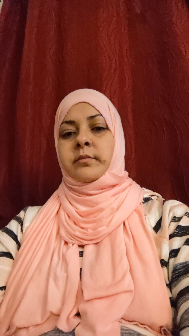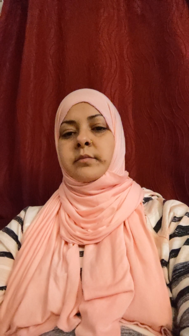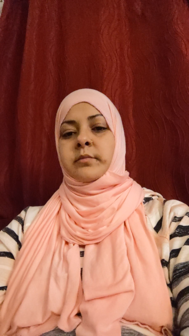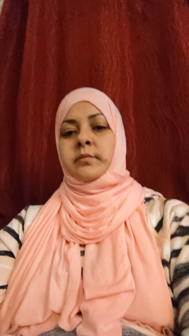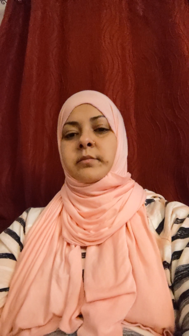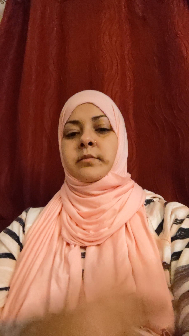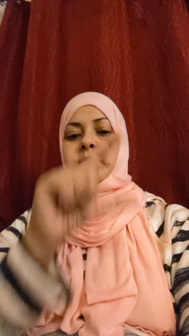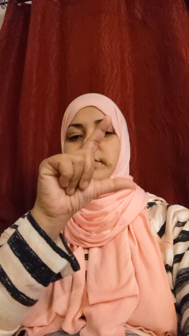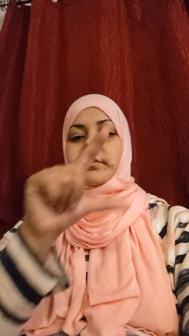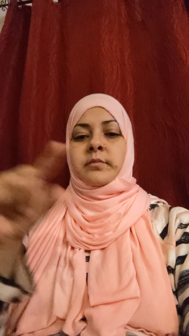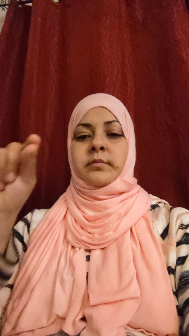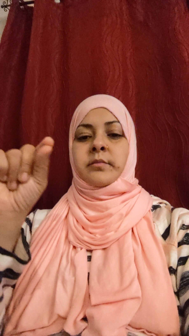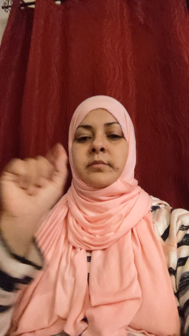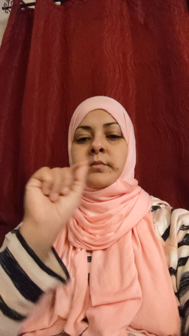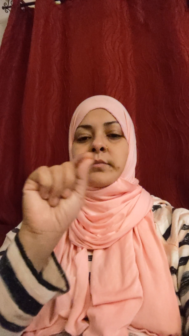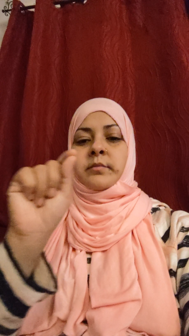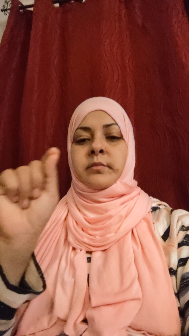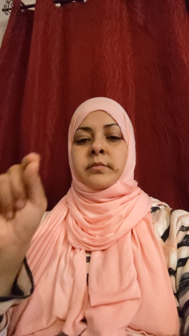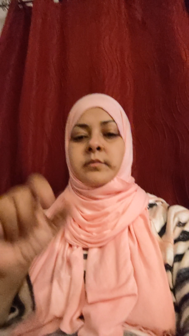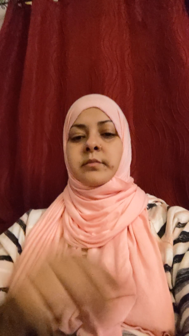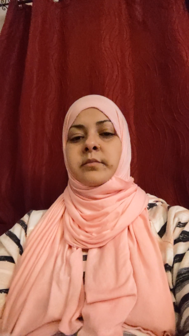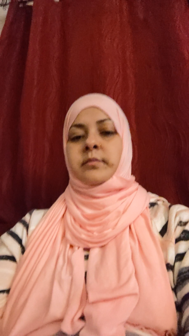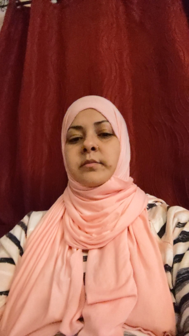peas